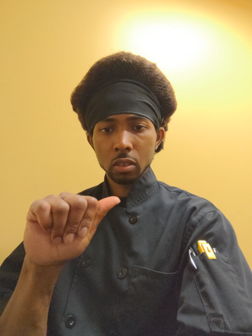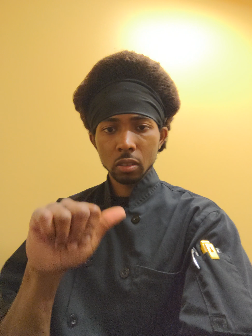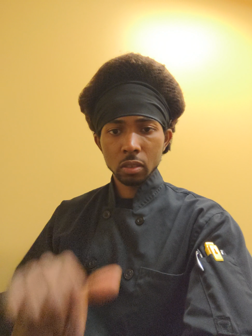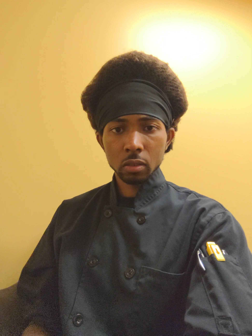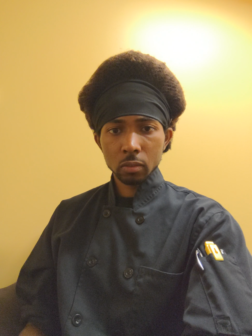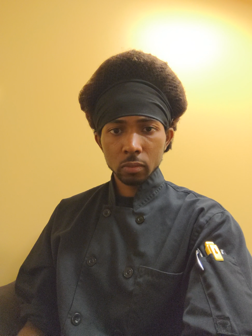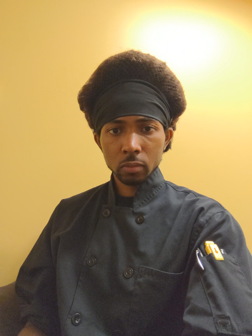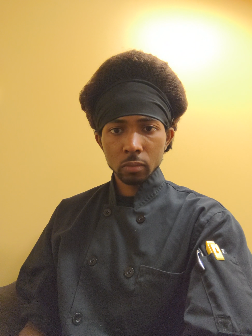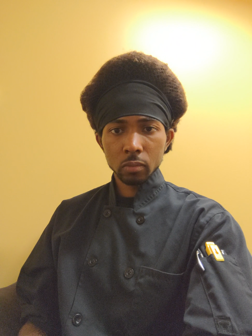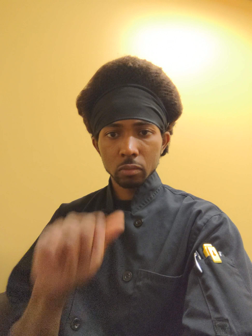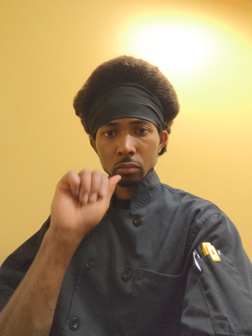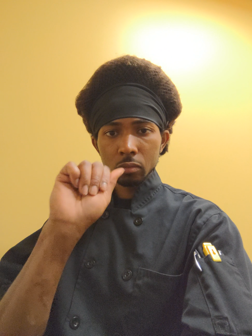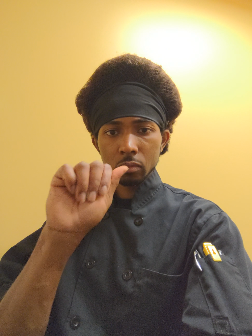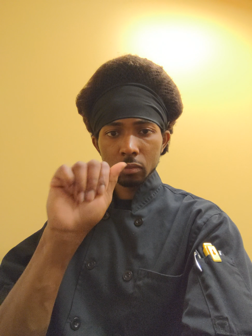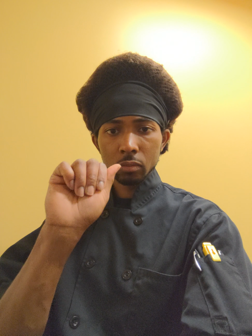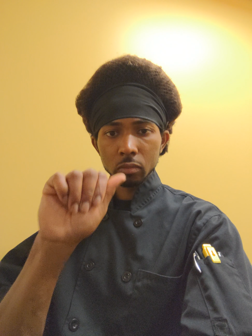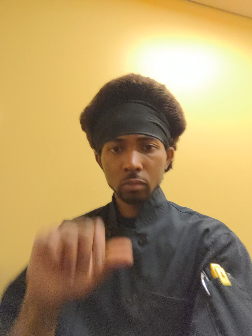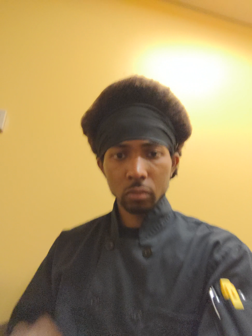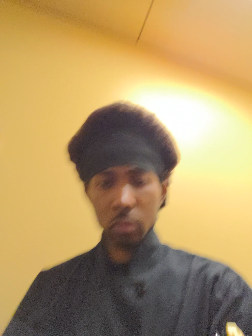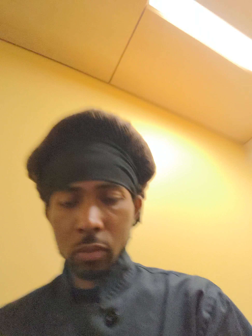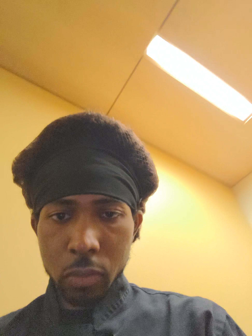knock